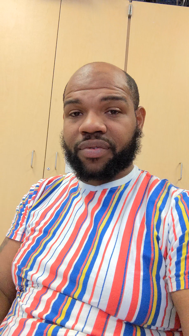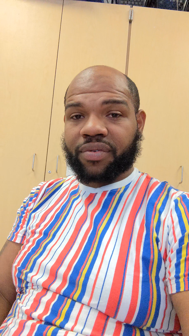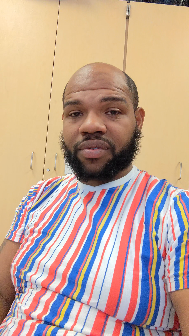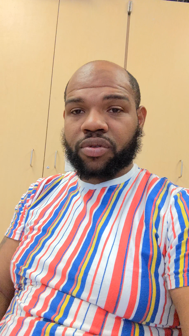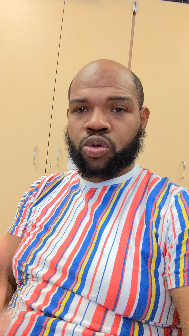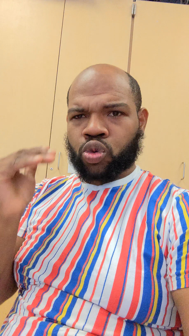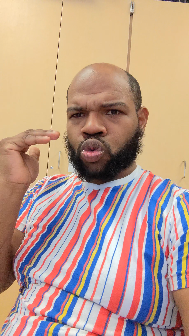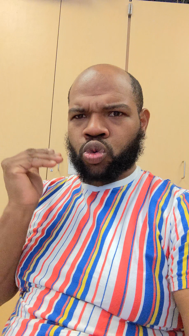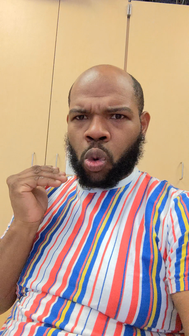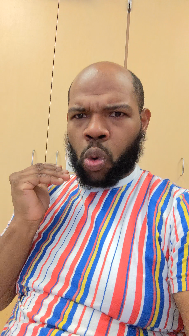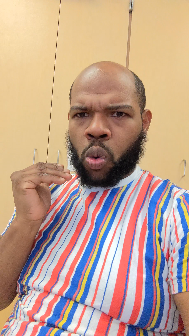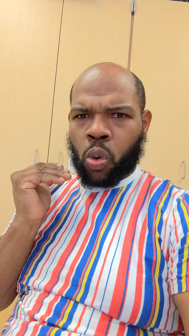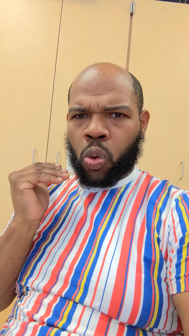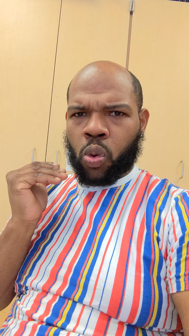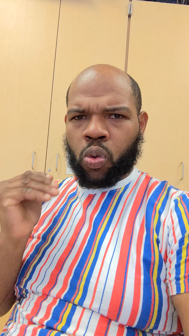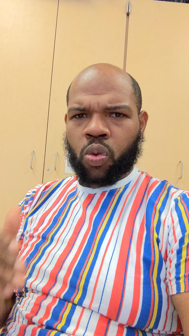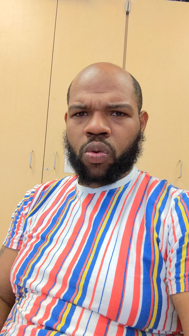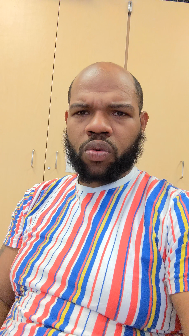short